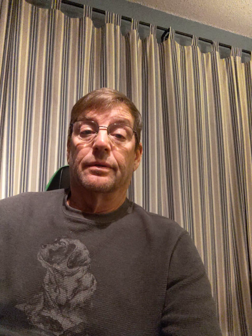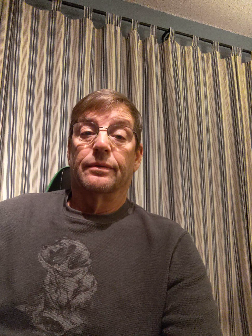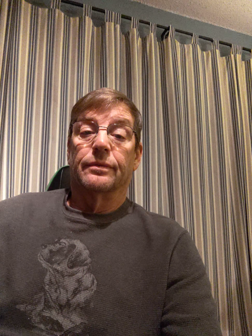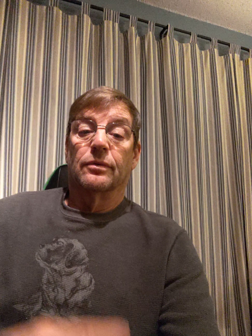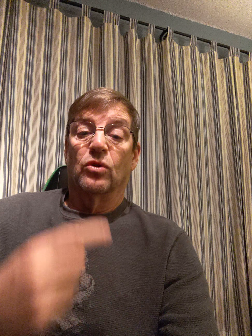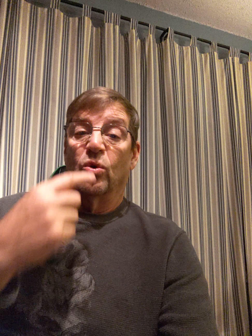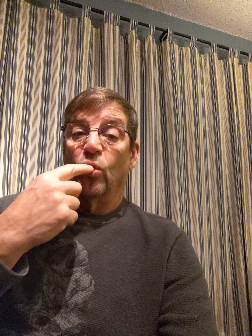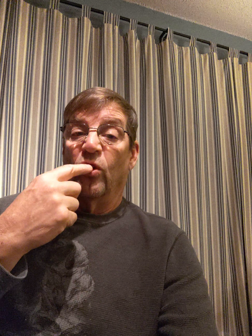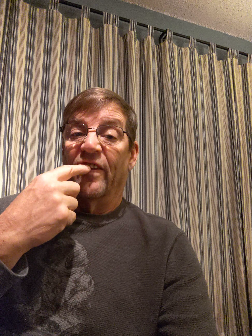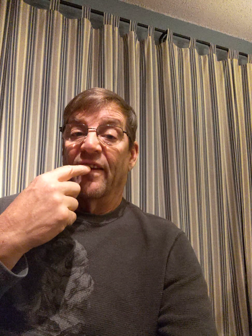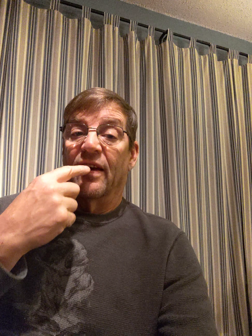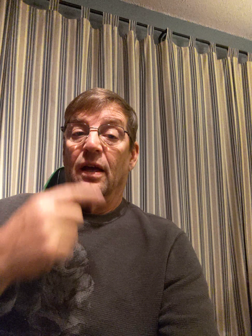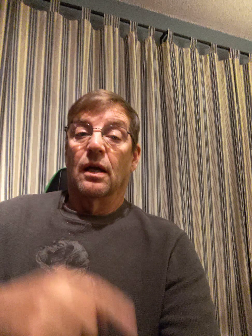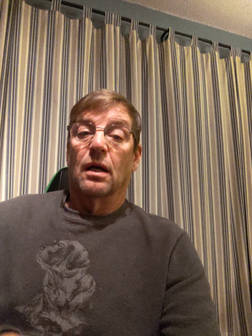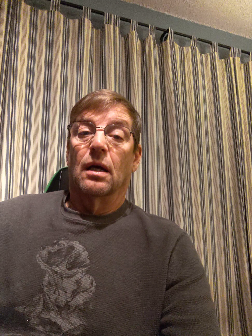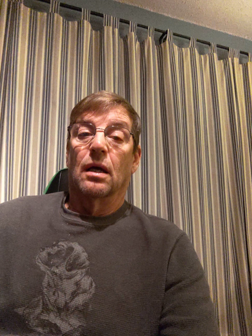tooth